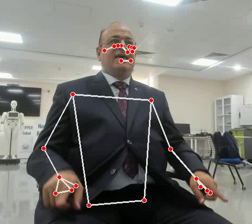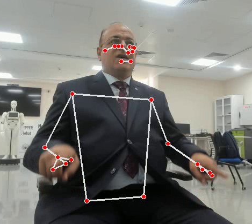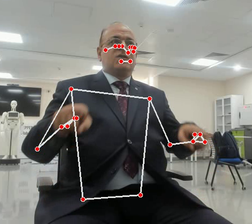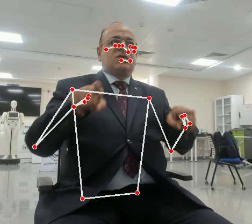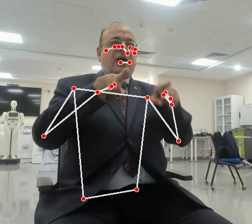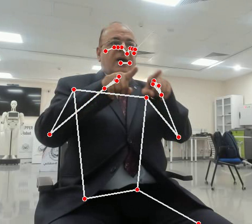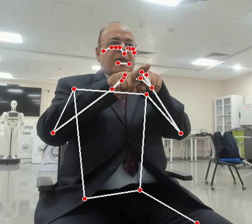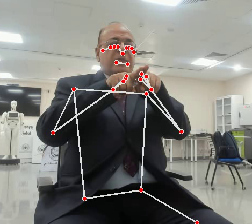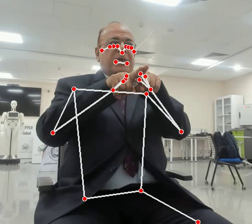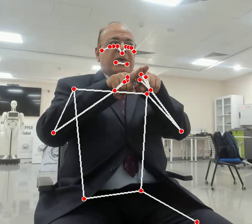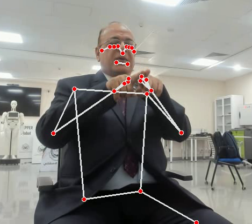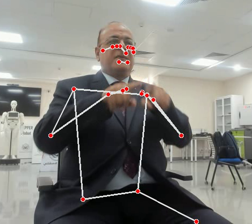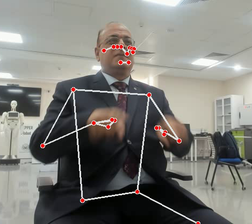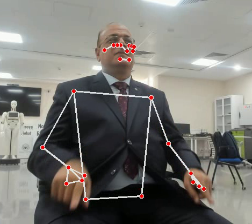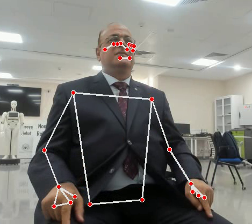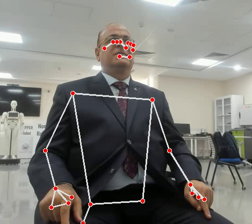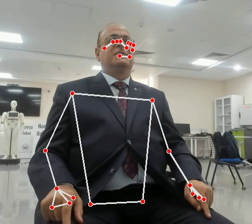sahby